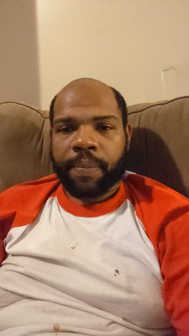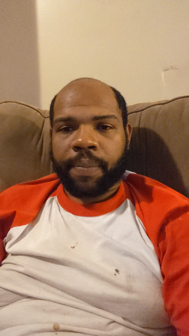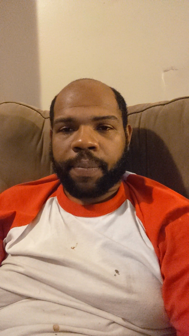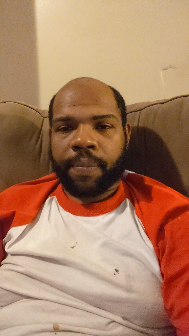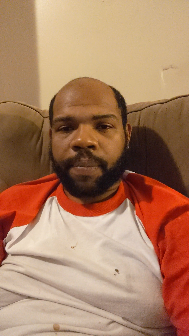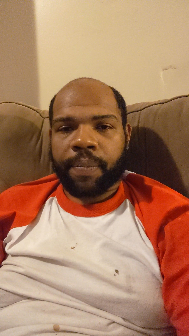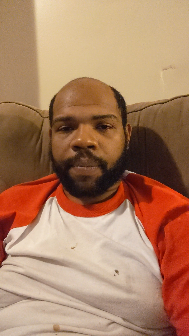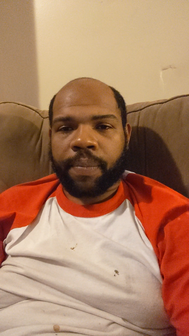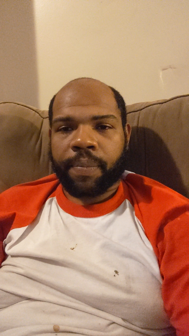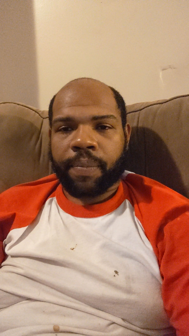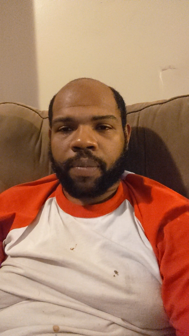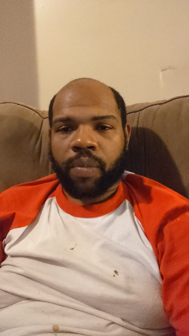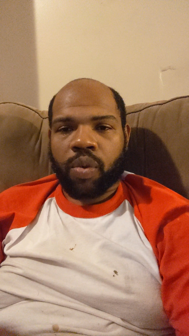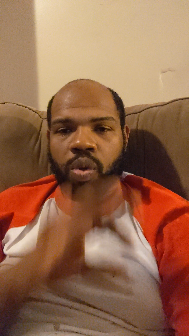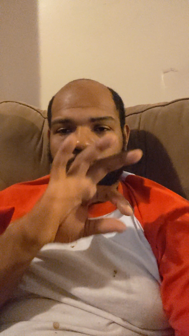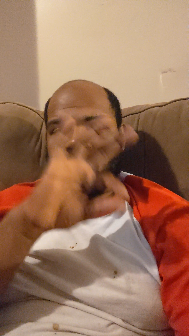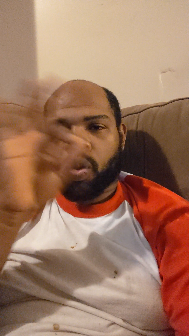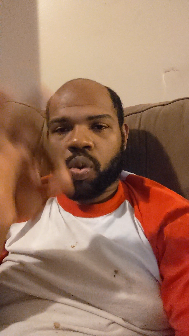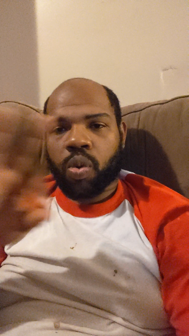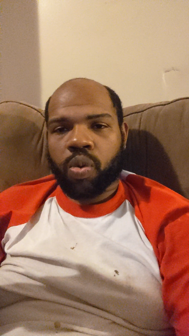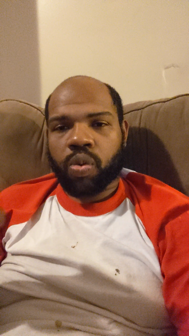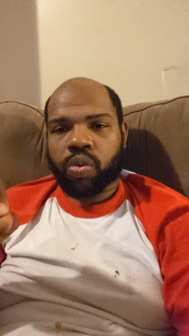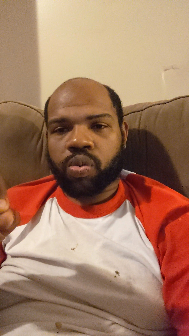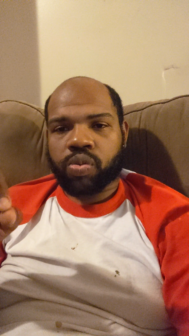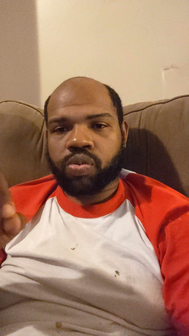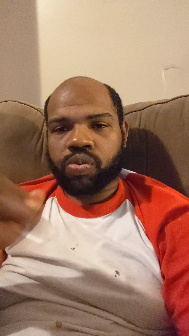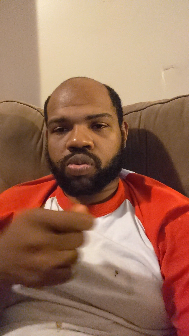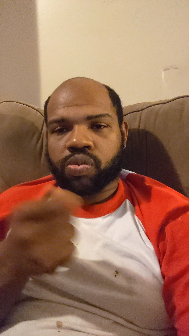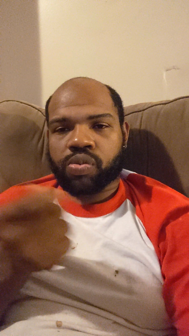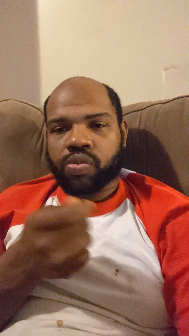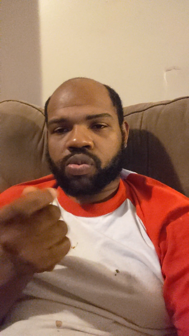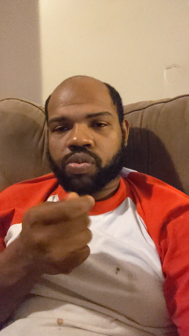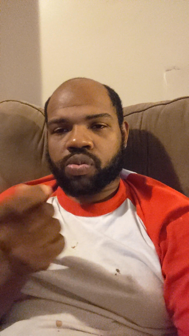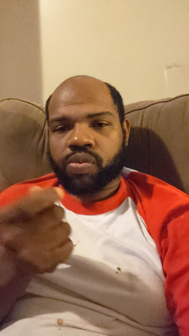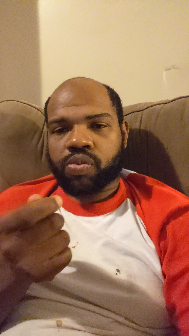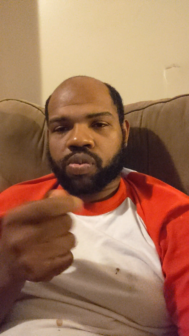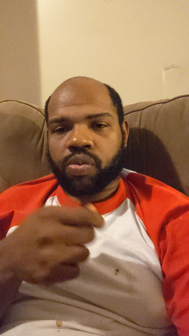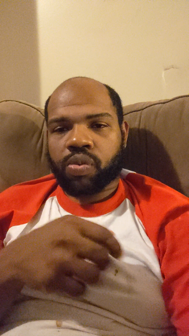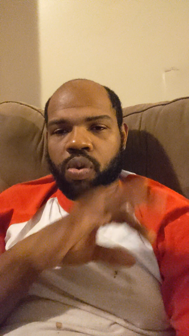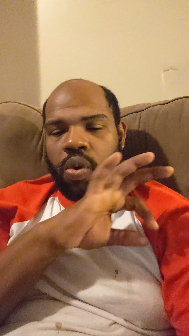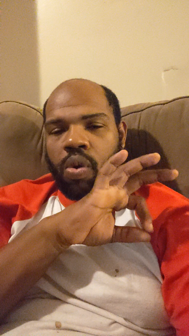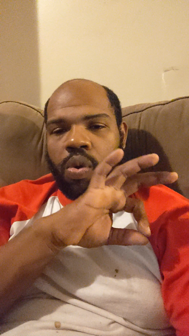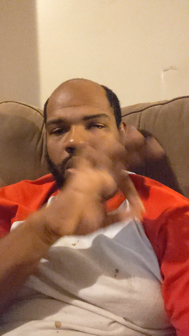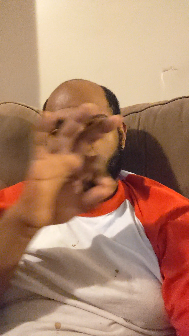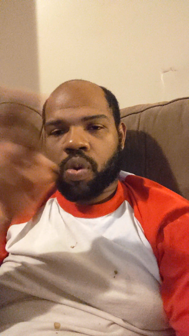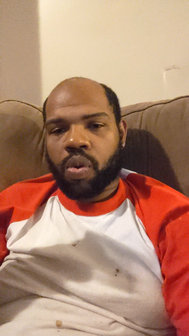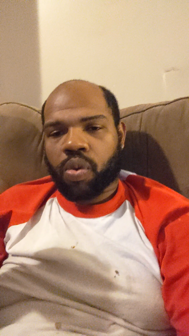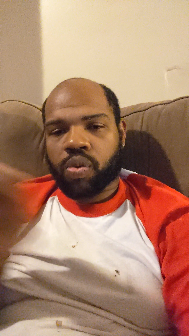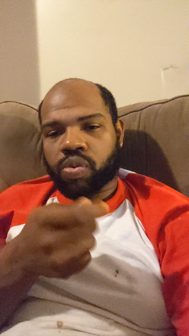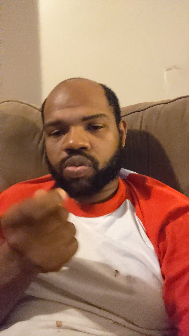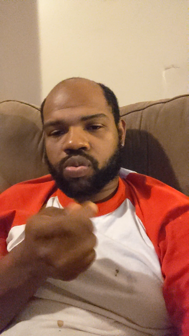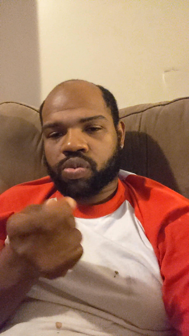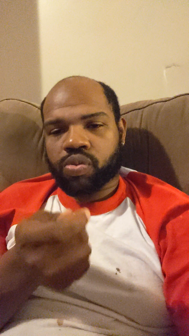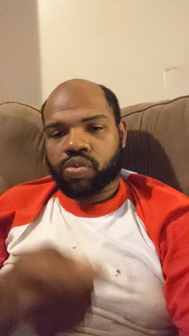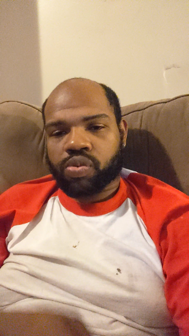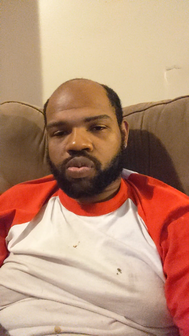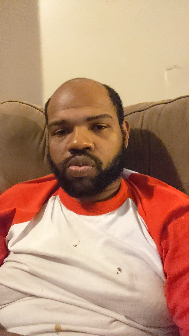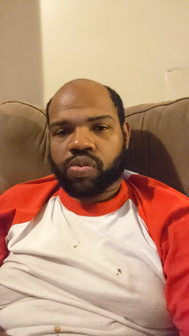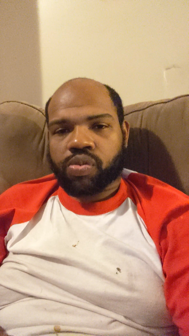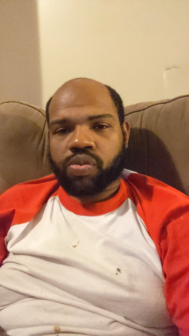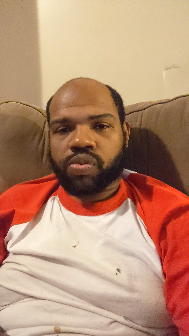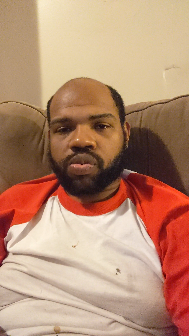hose